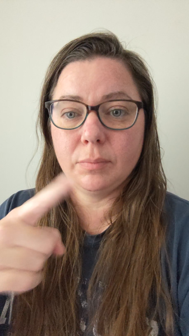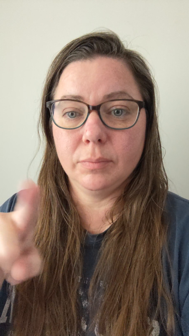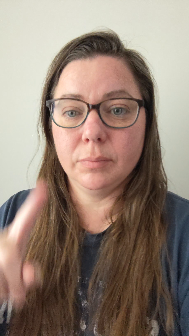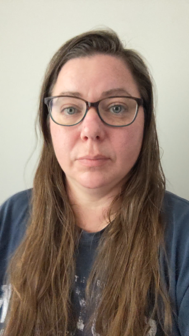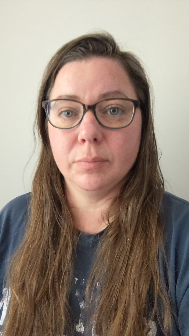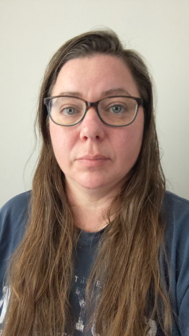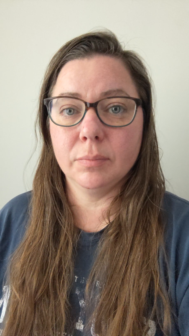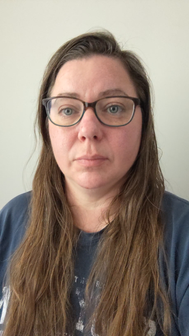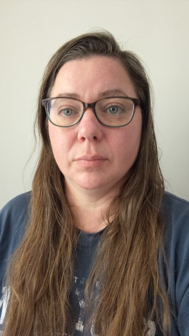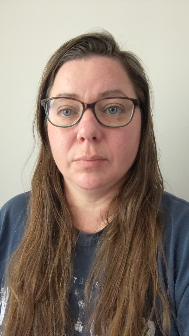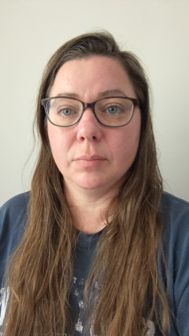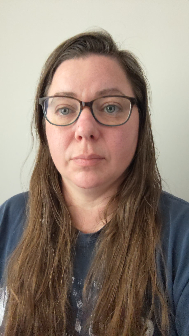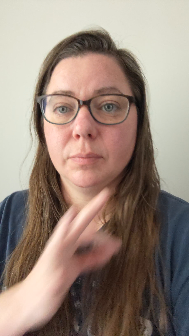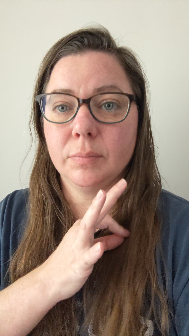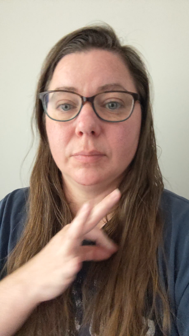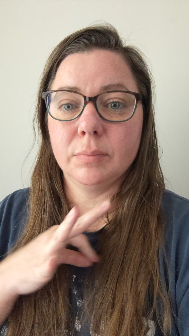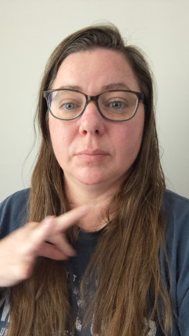beads